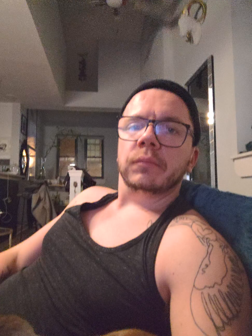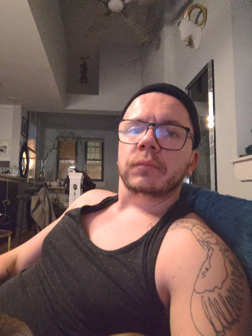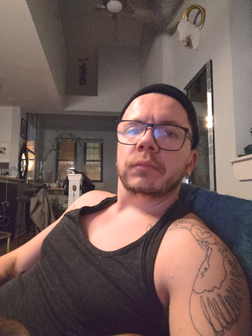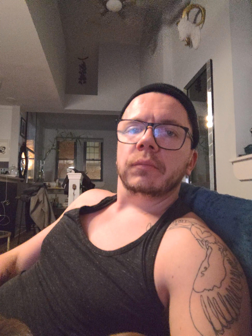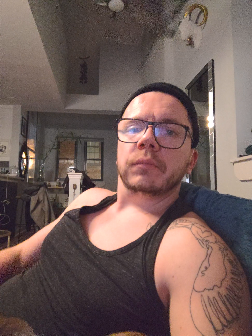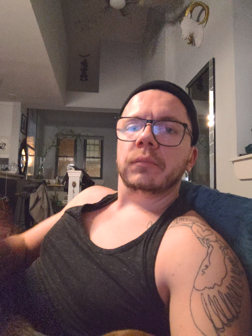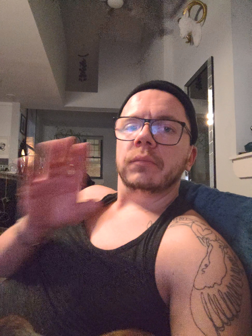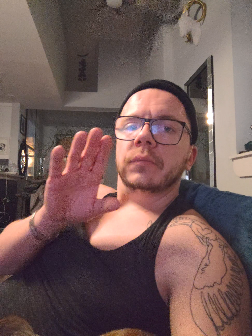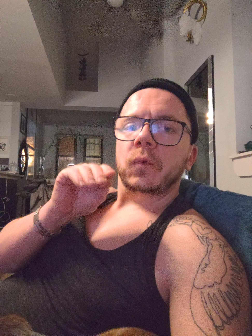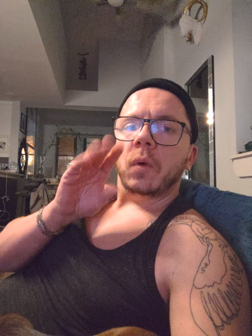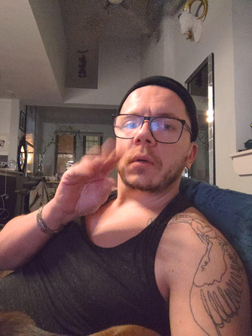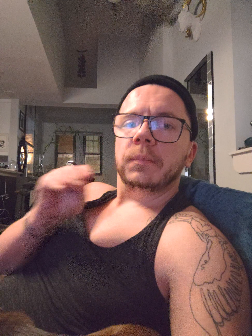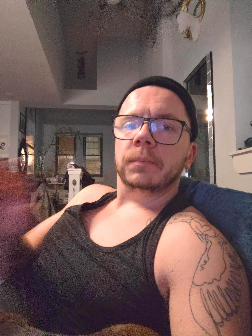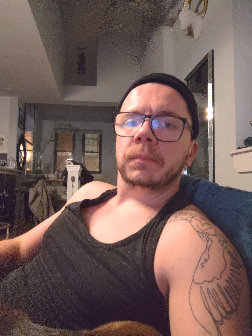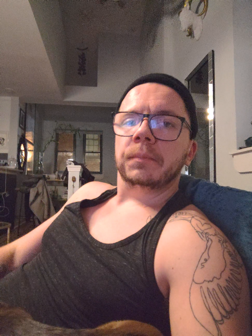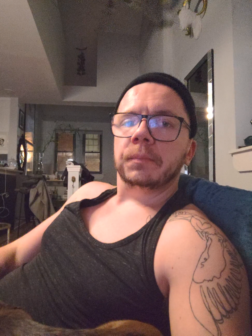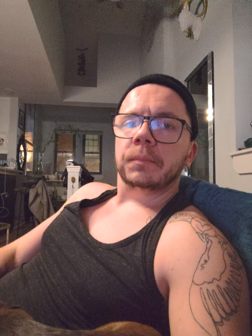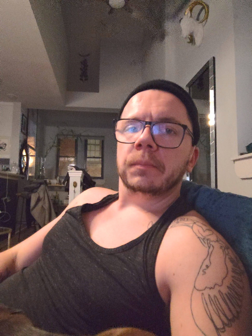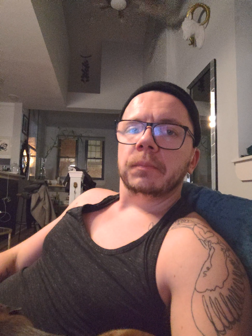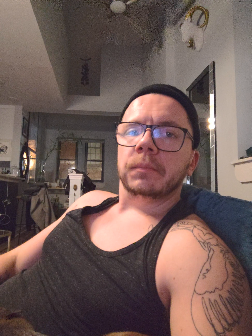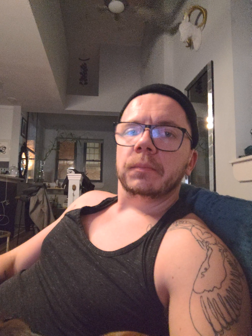talk